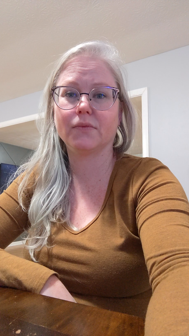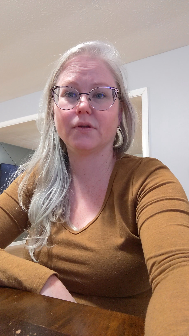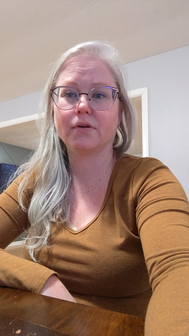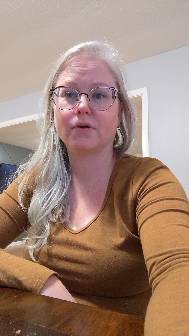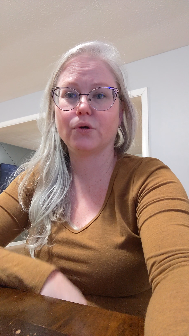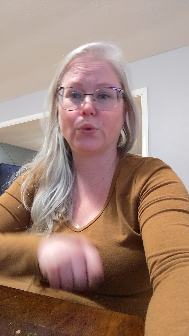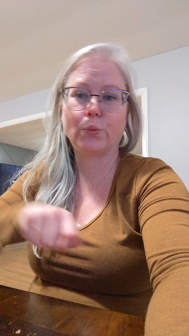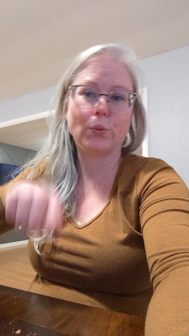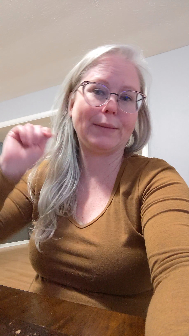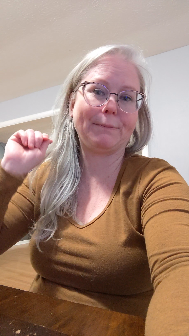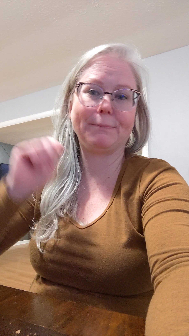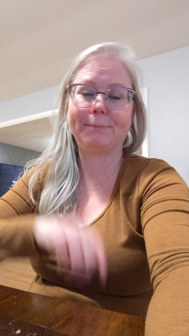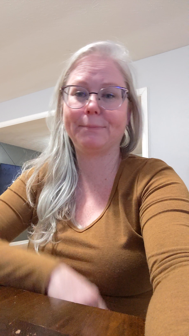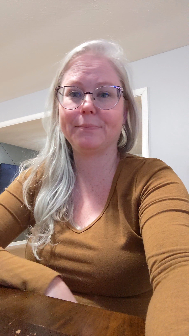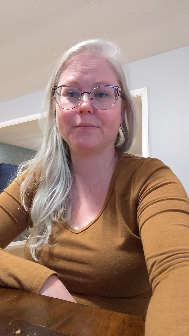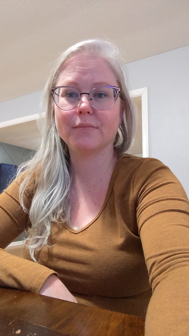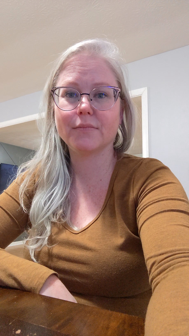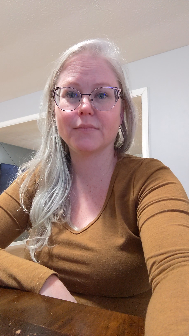rip